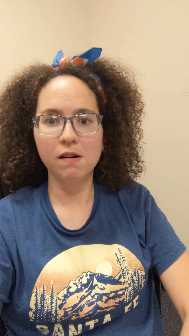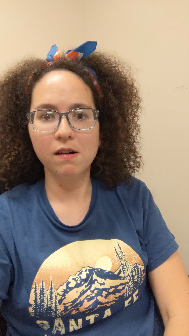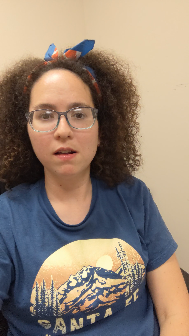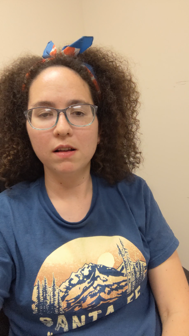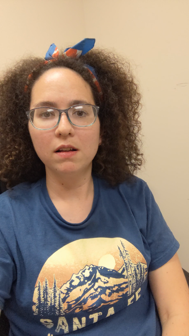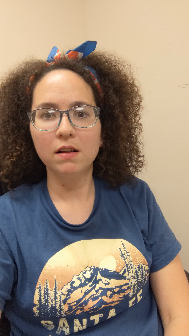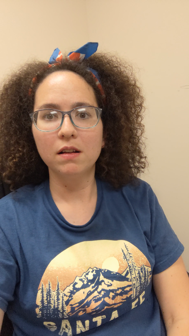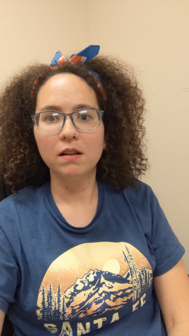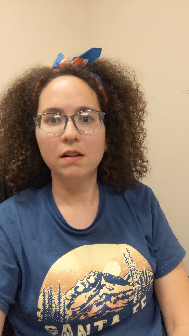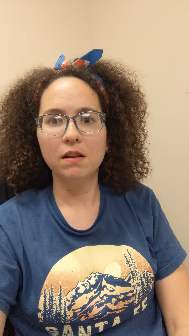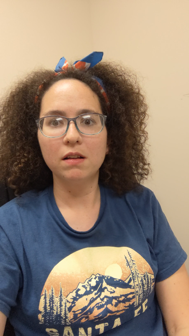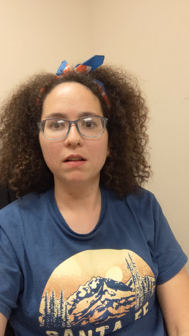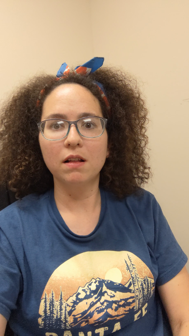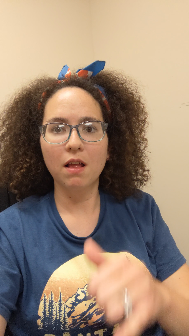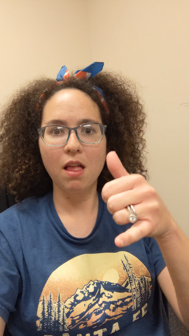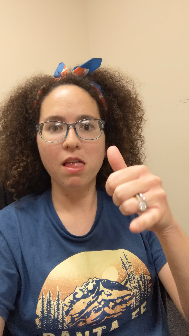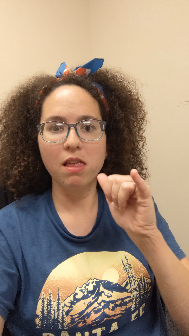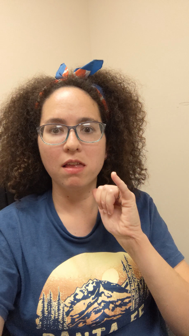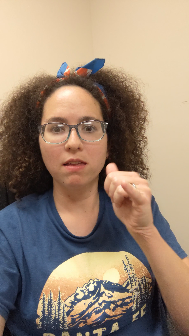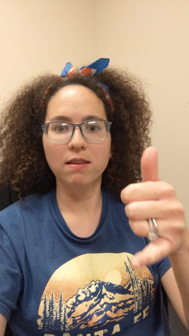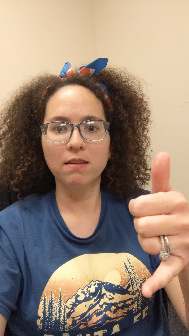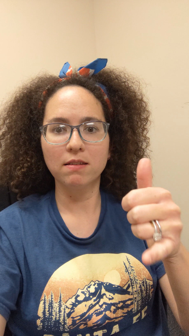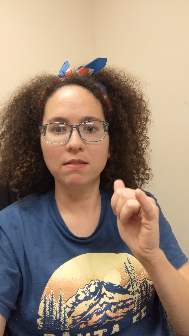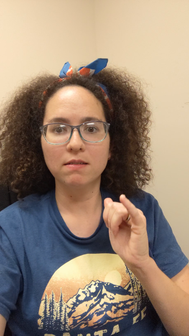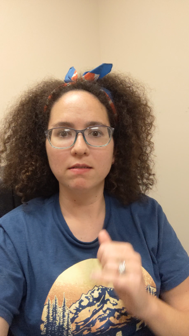rocking chair